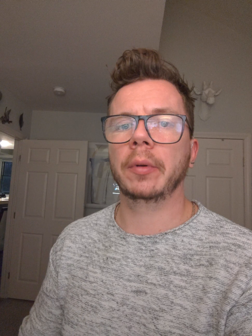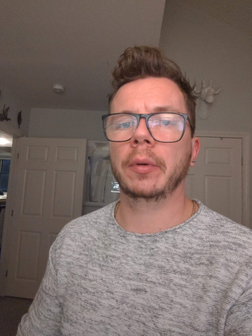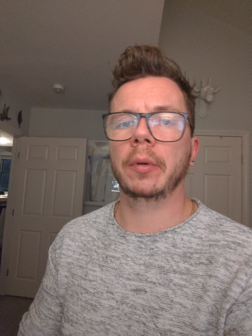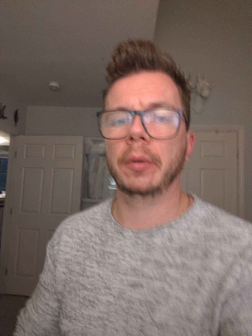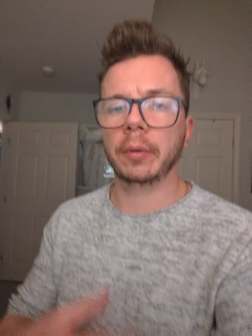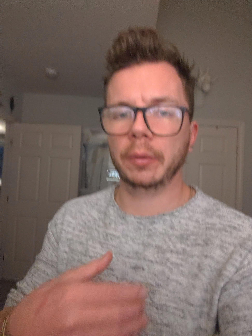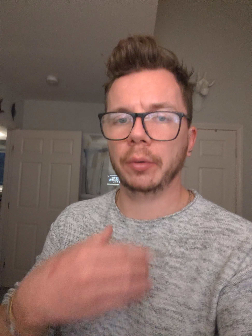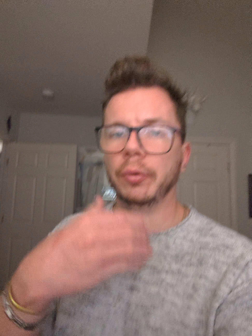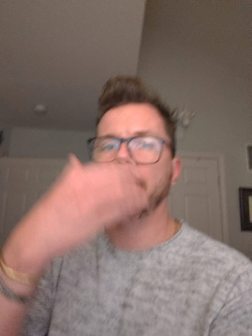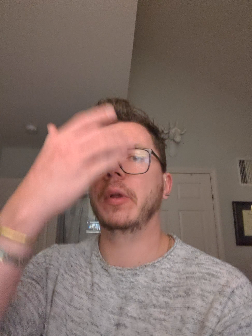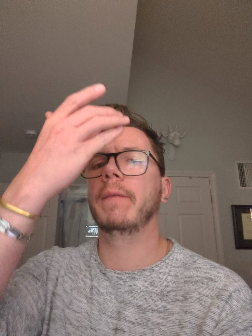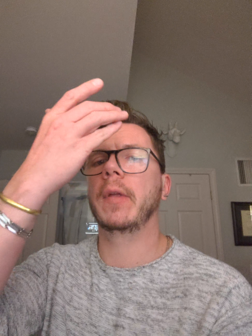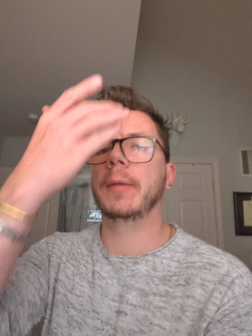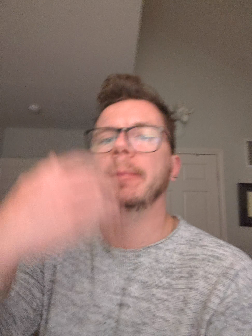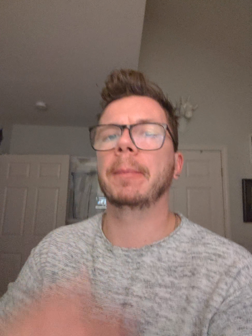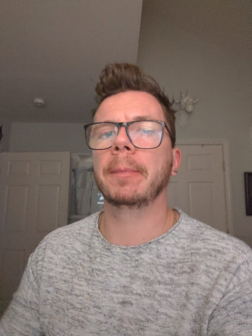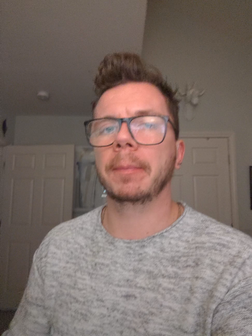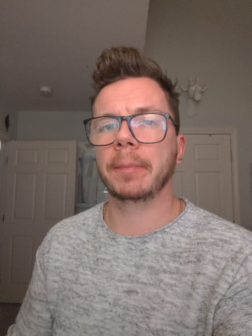giraffe